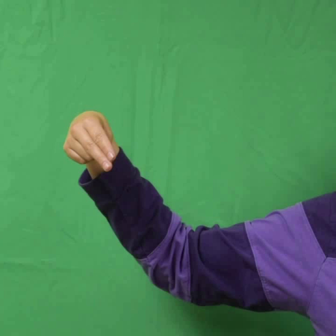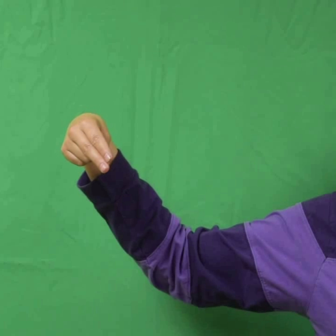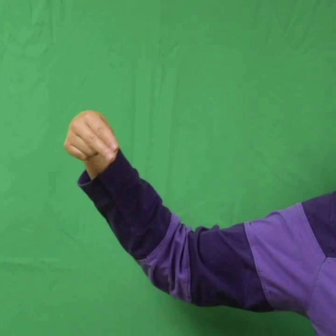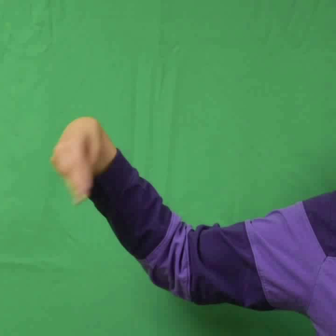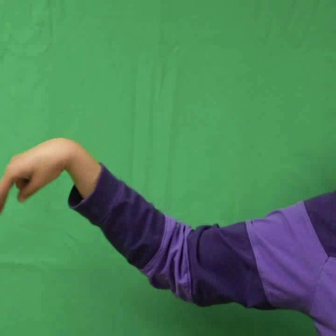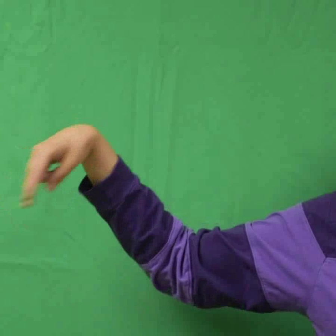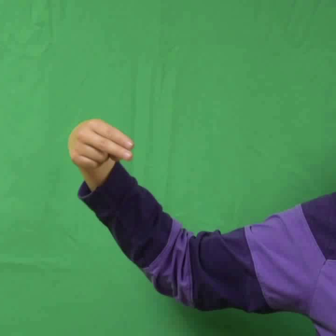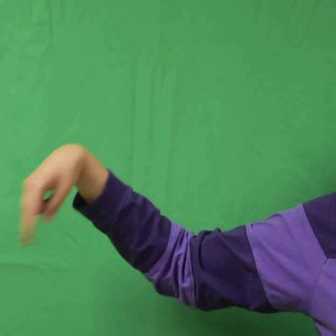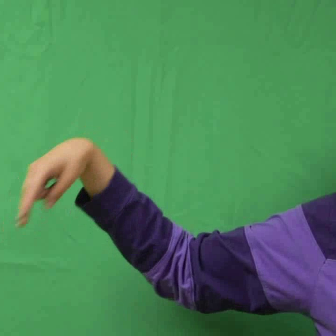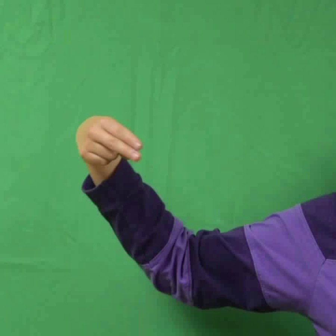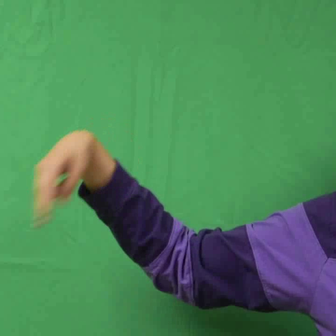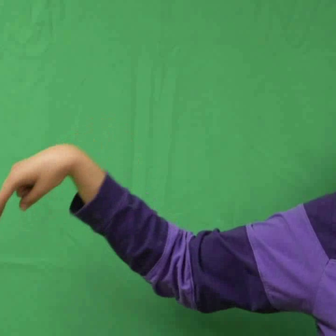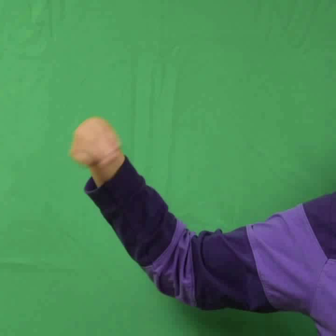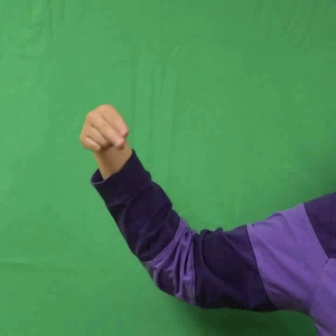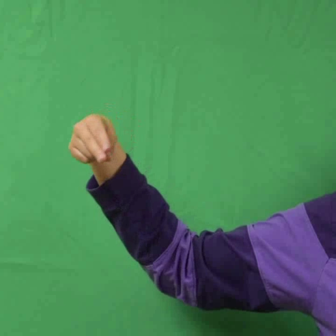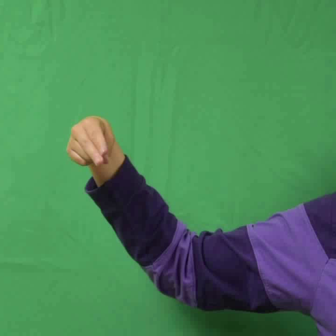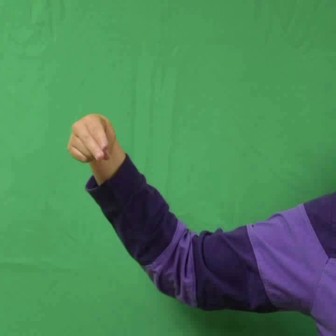Ñ